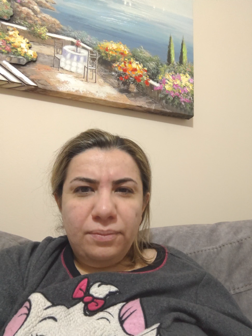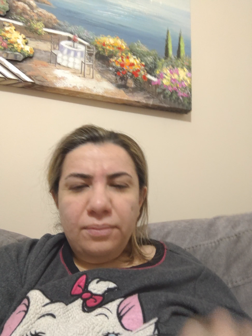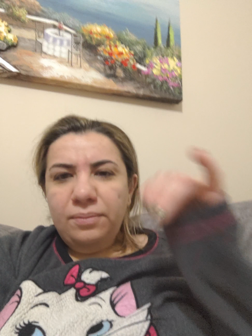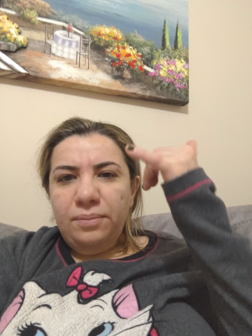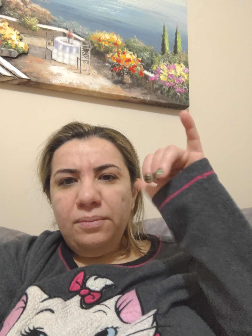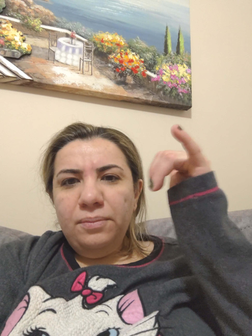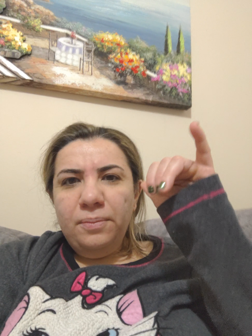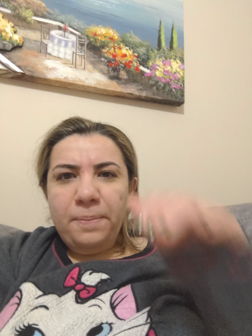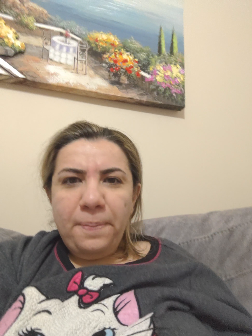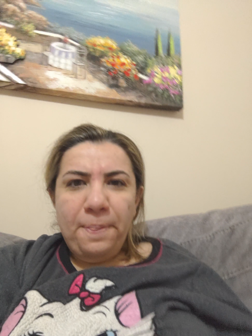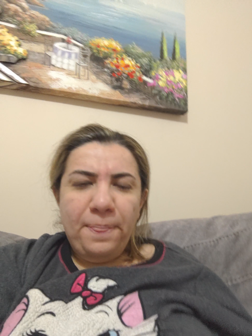yellow